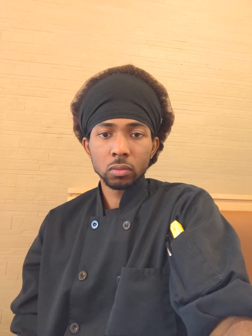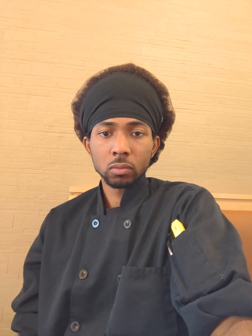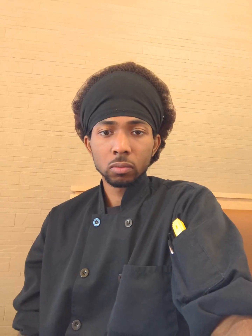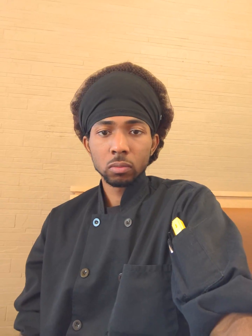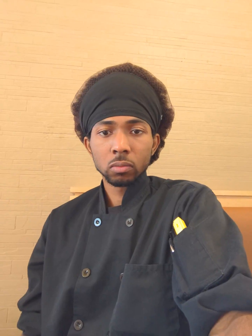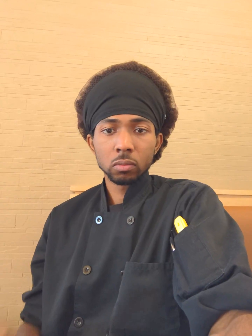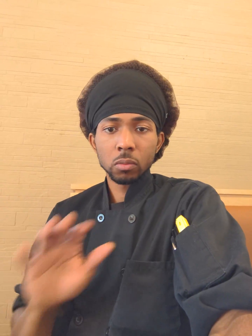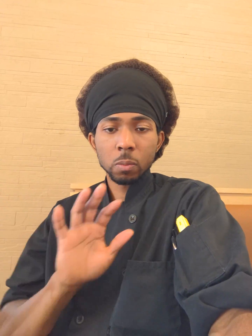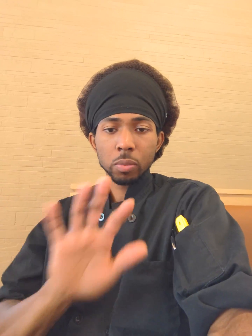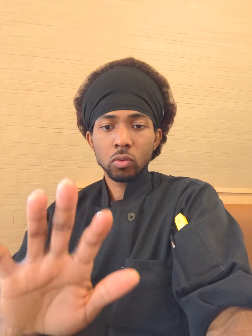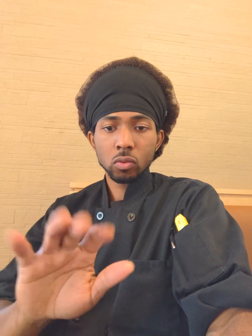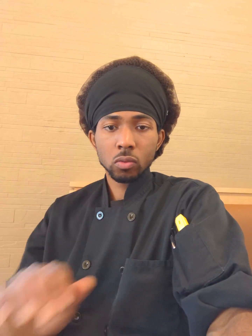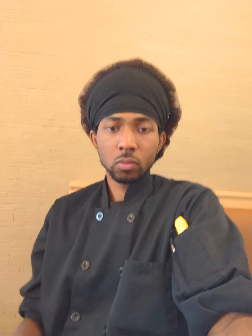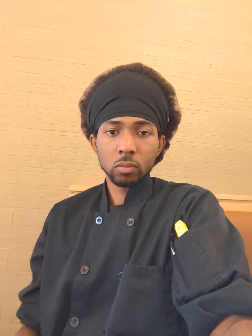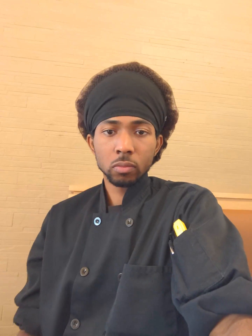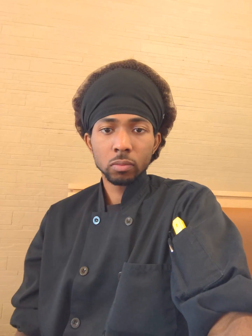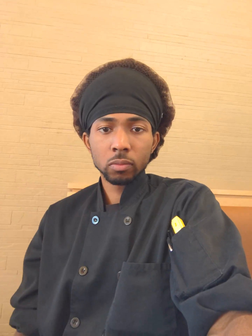push